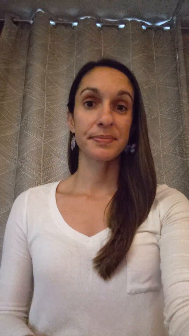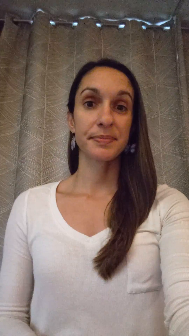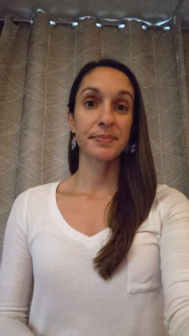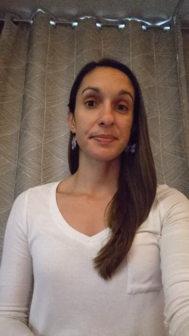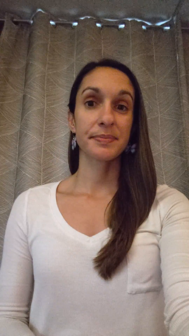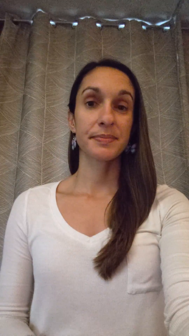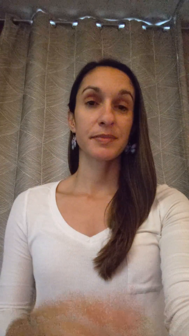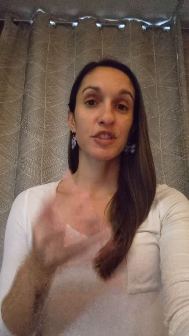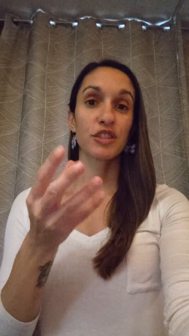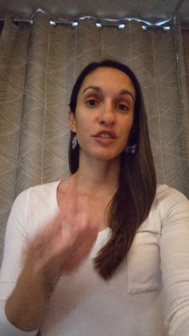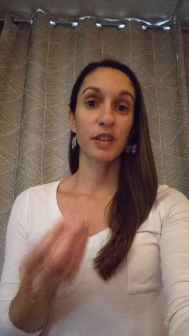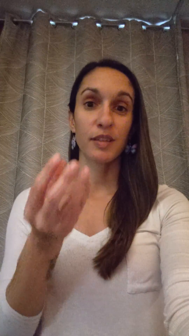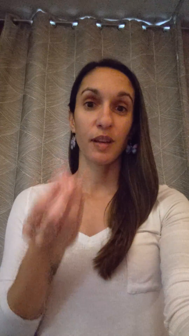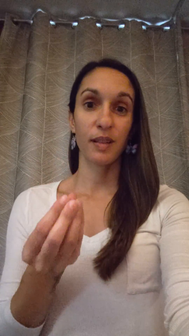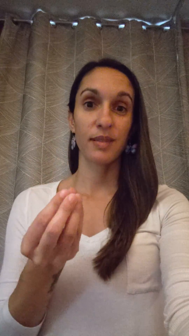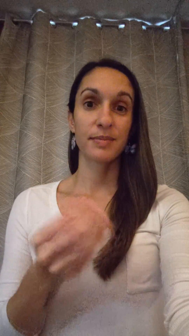gentle